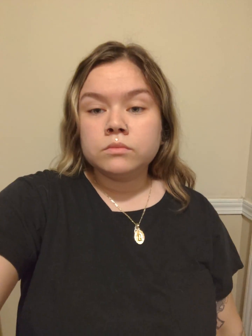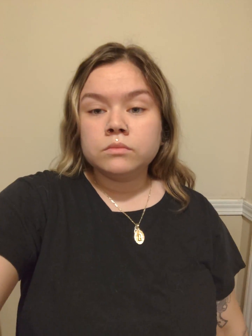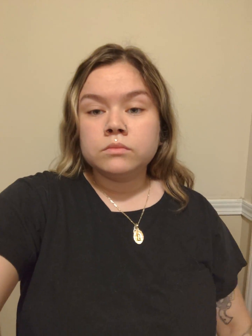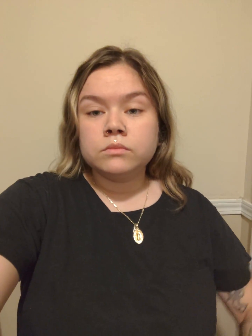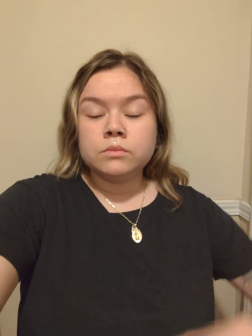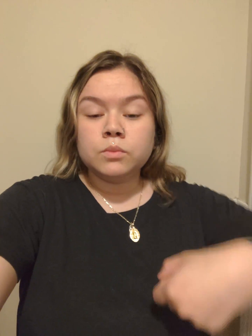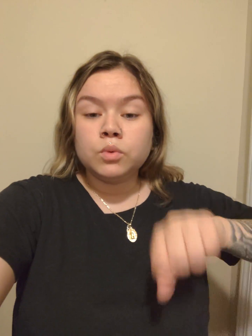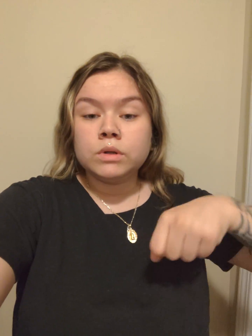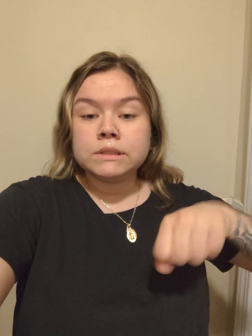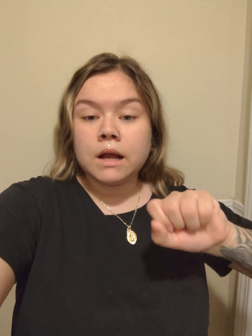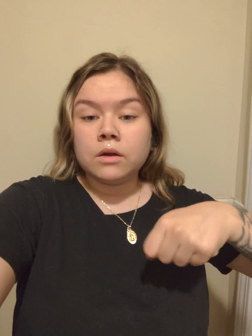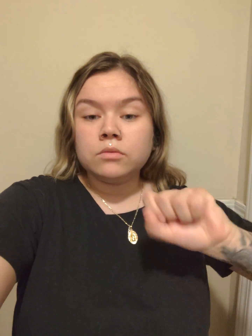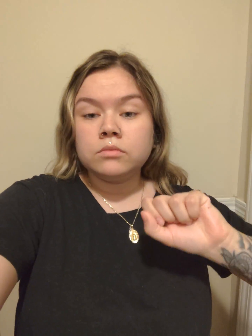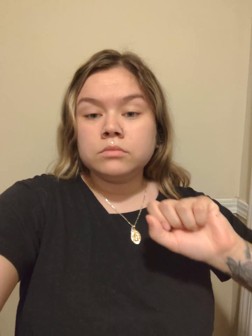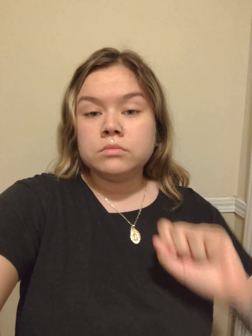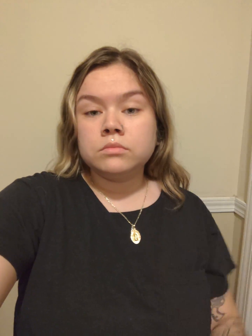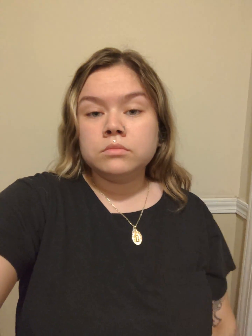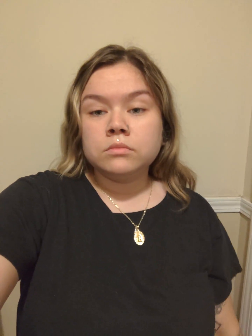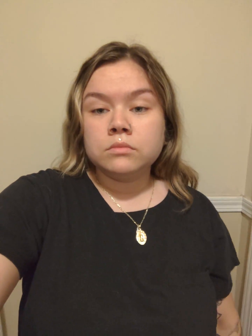motorcycle